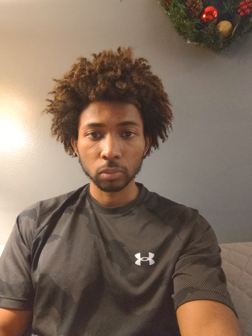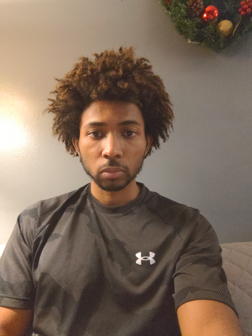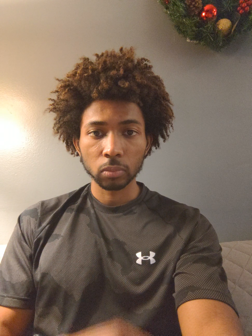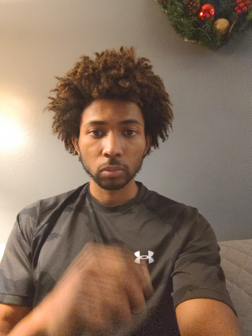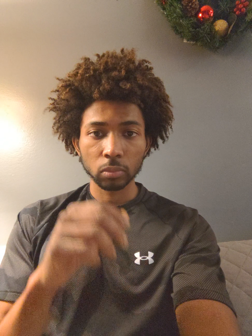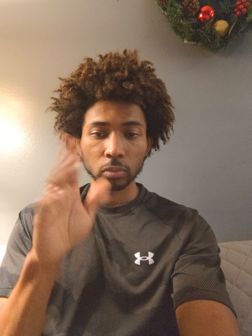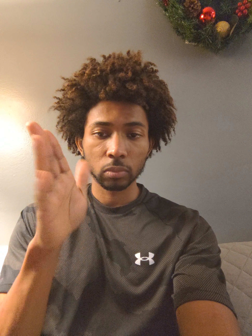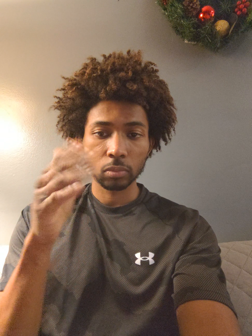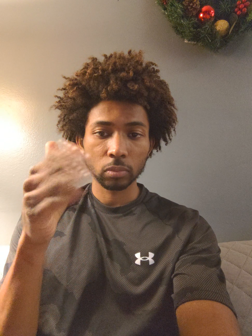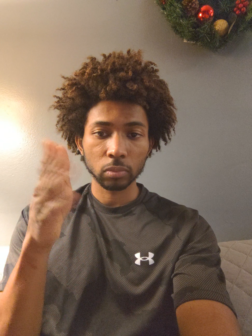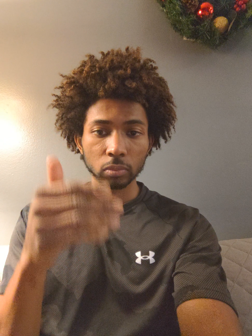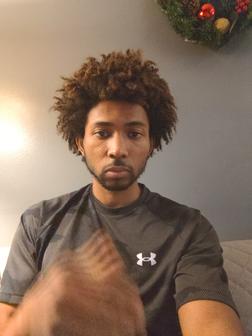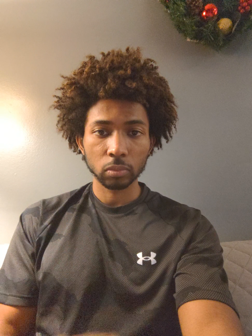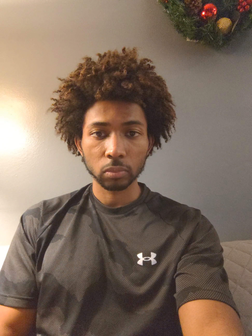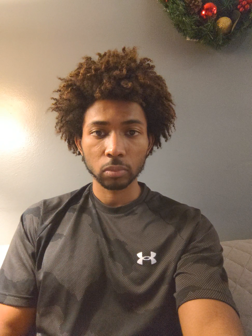flag